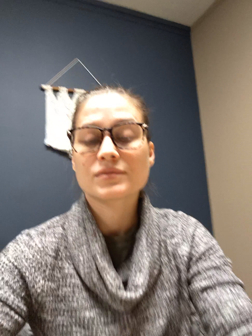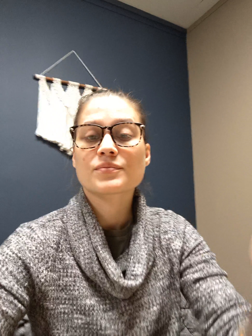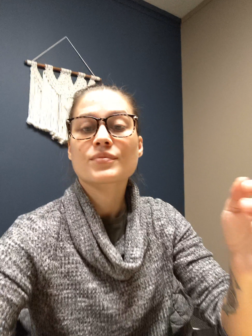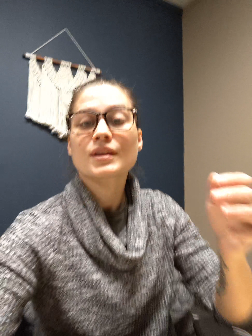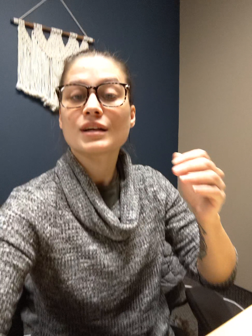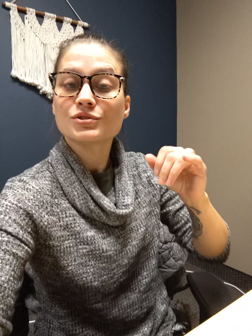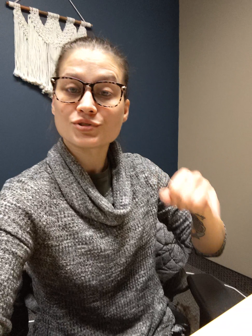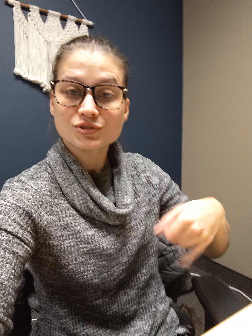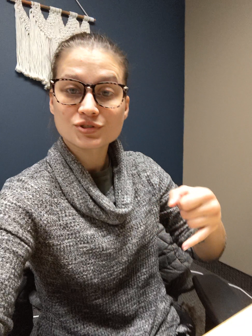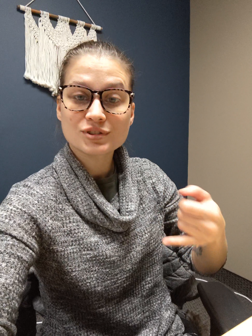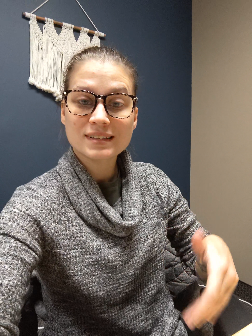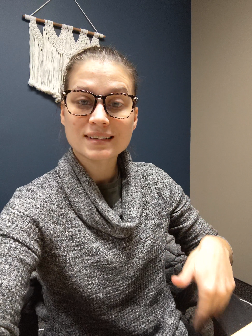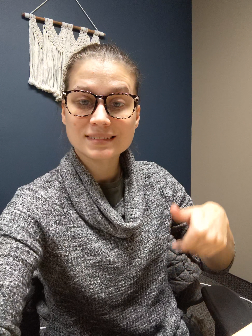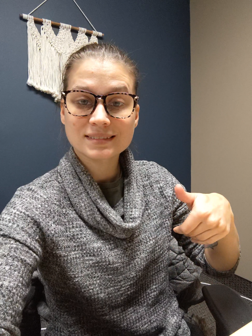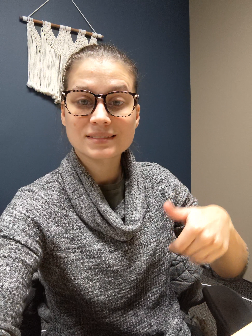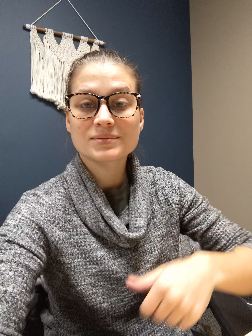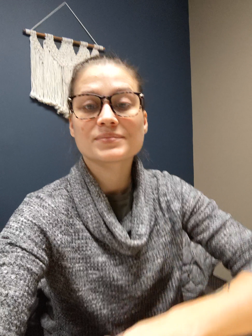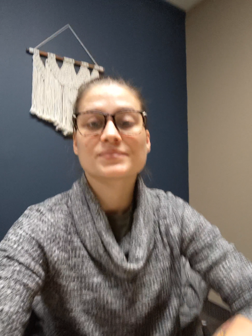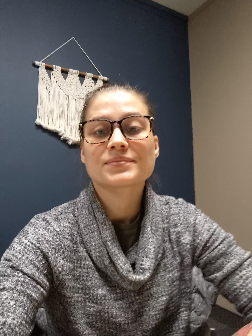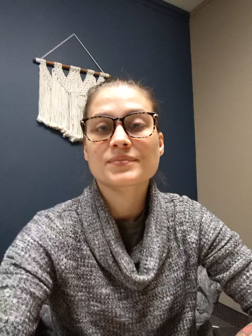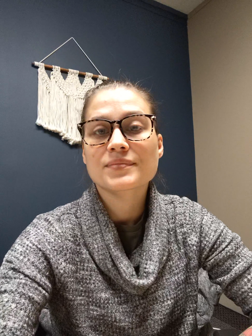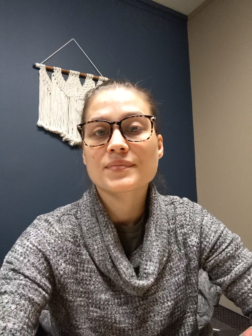jeans